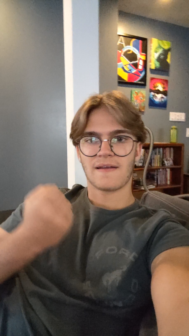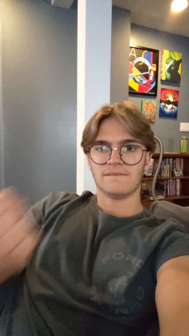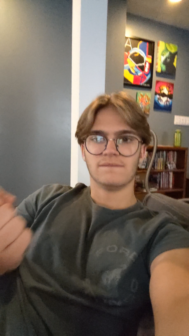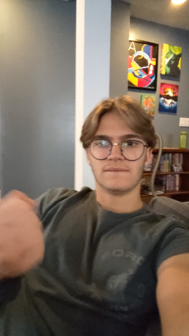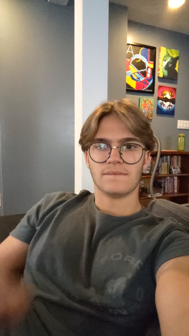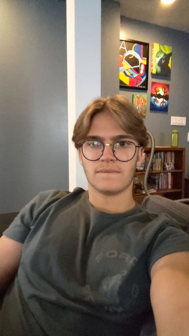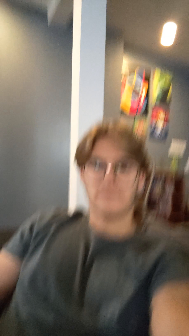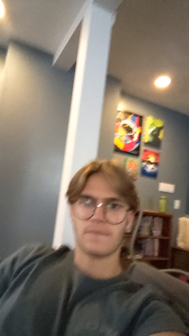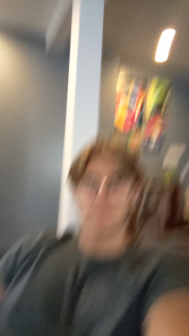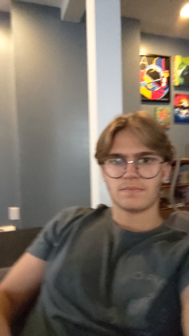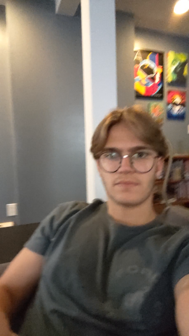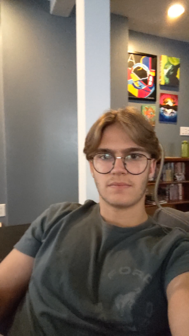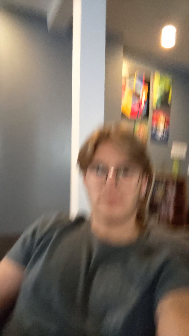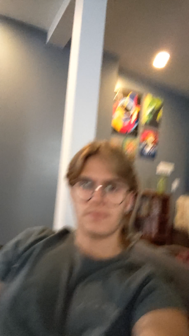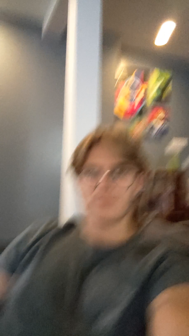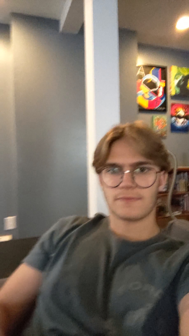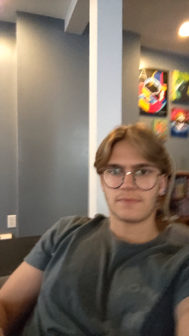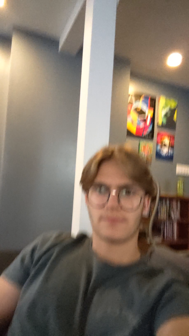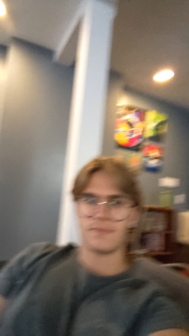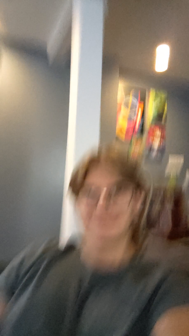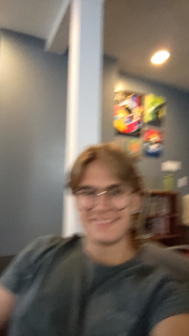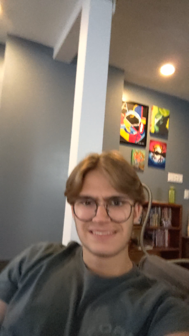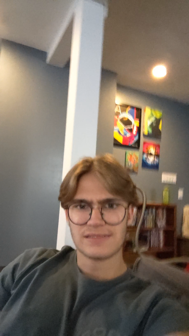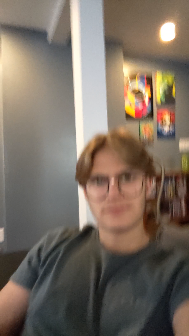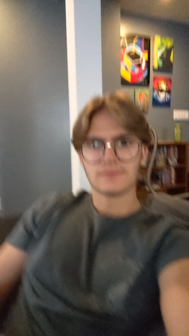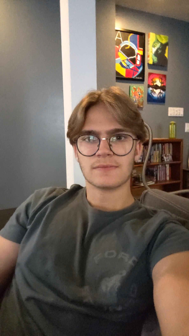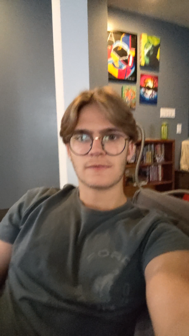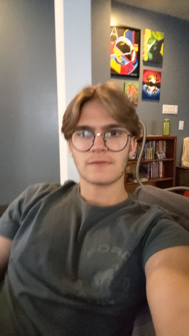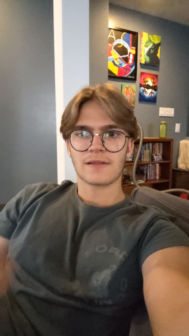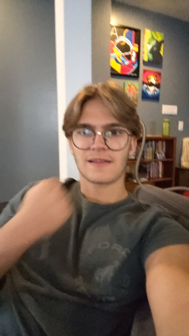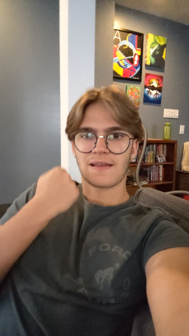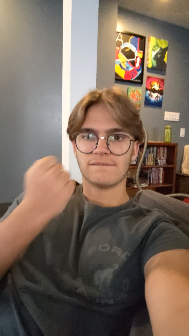drive